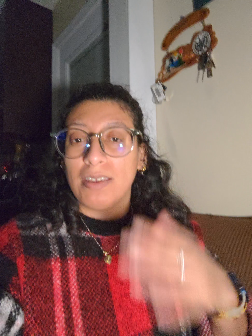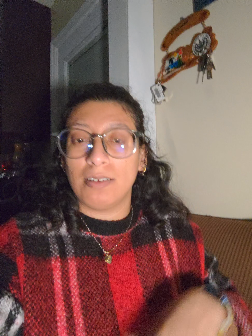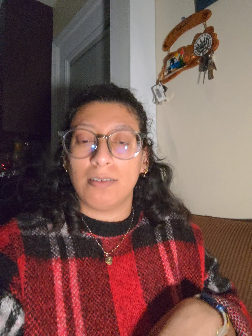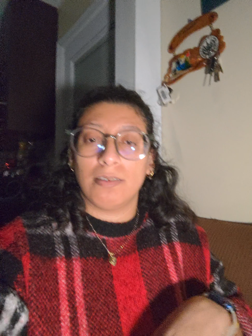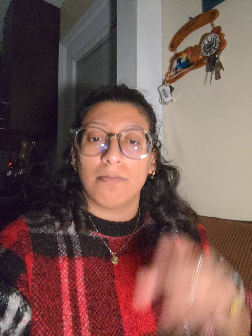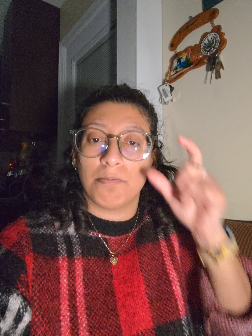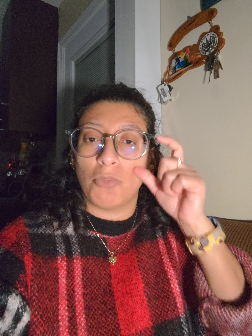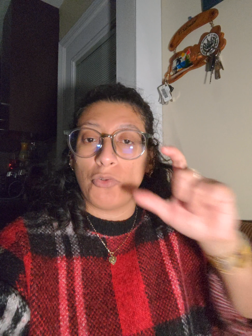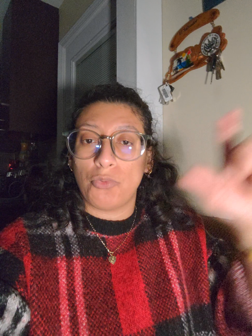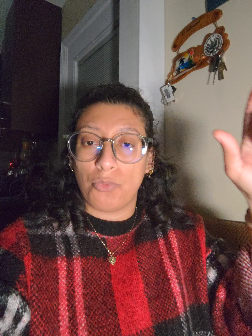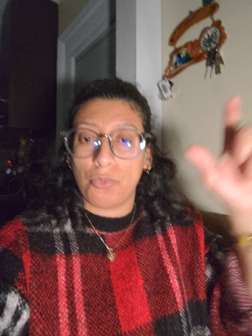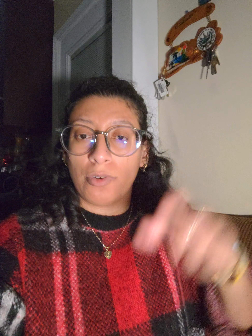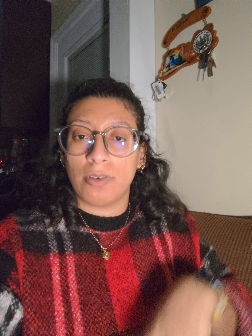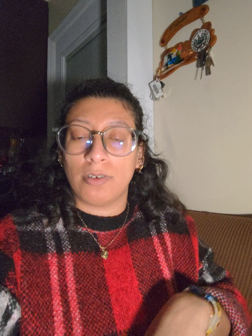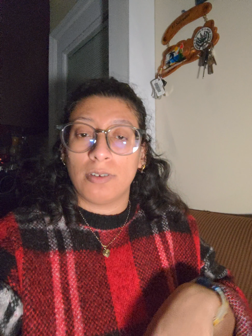moon